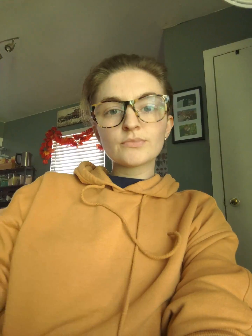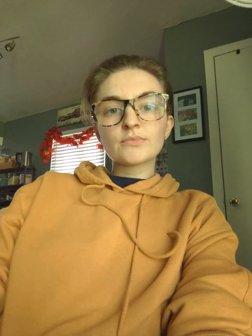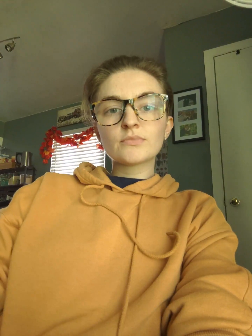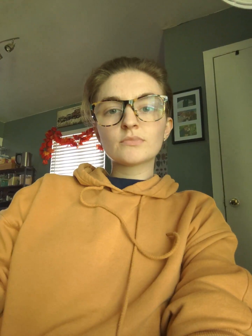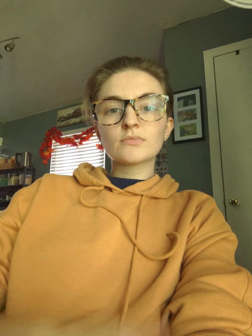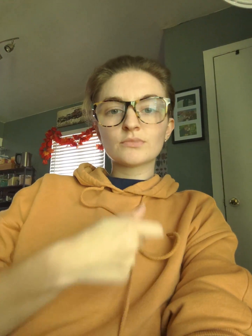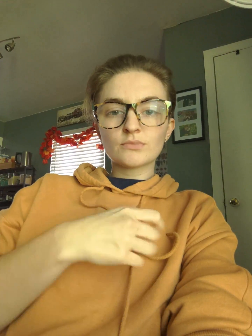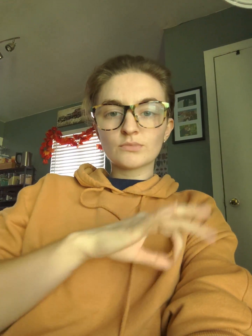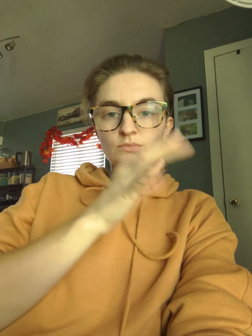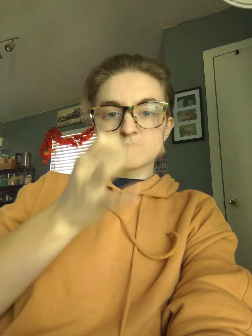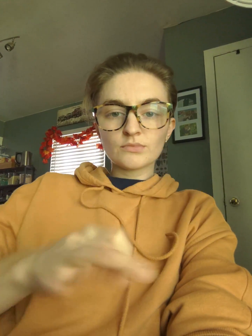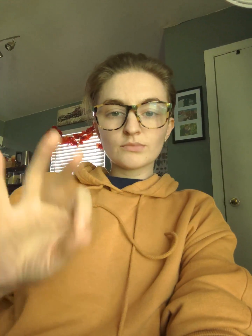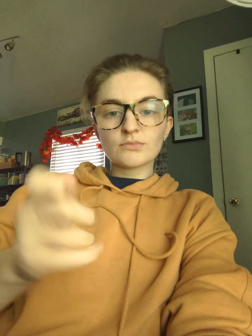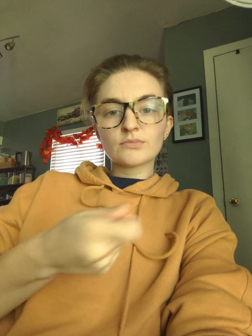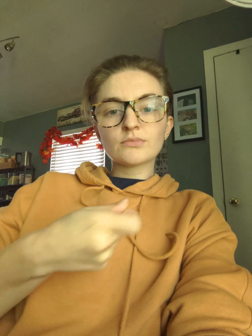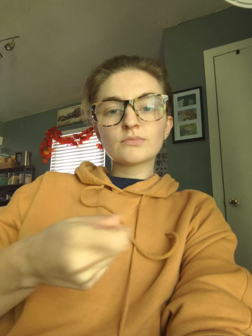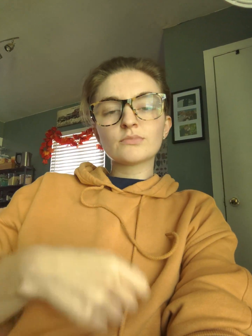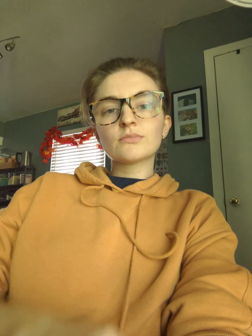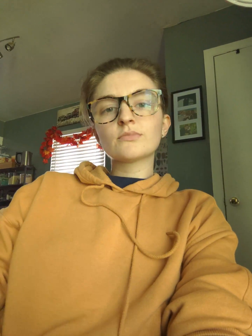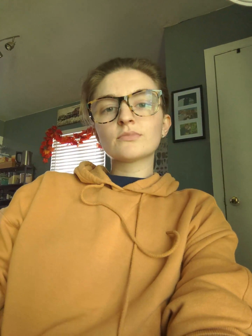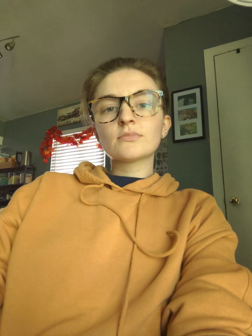hose